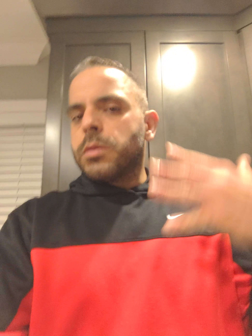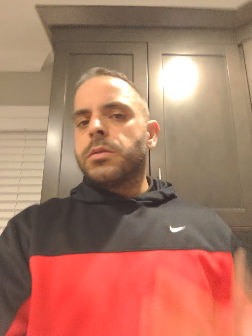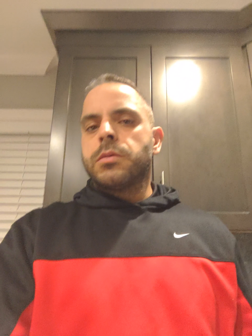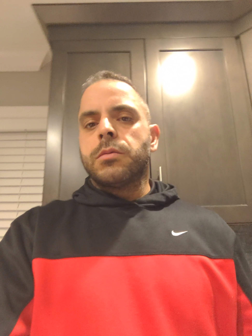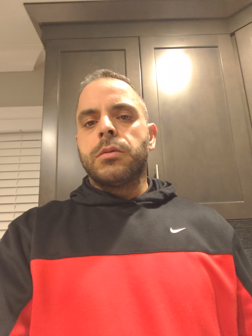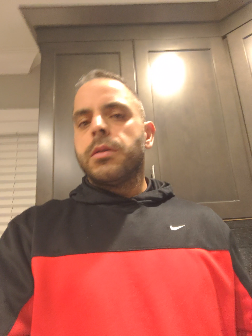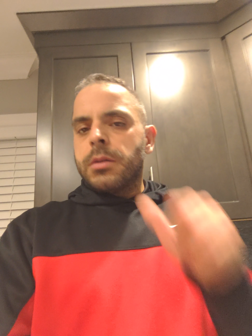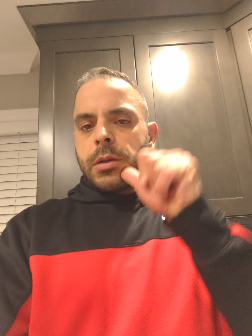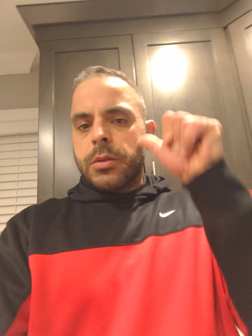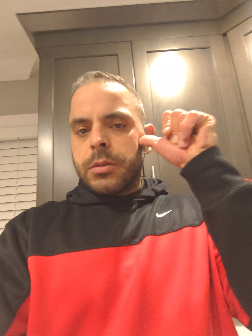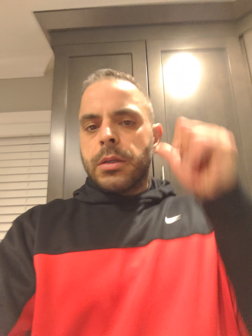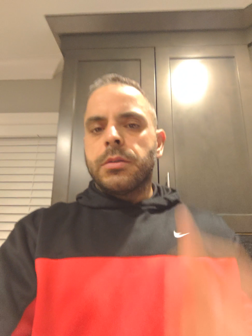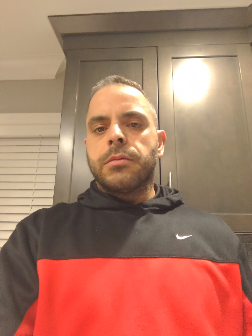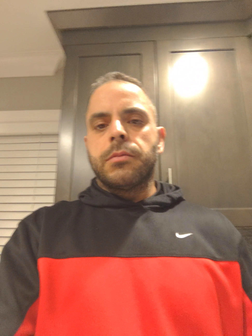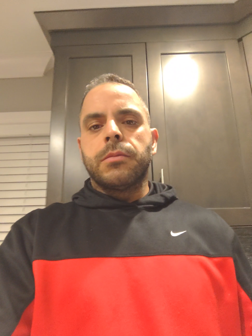yesterday